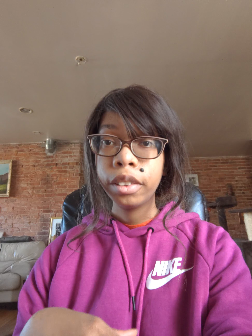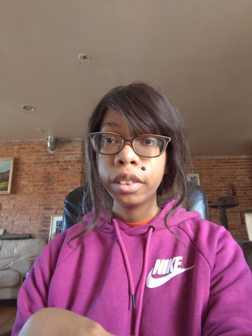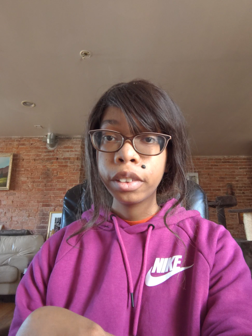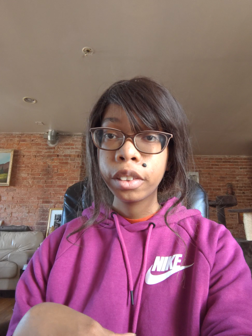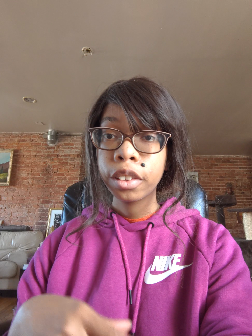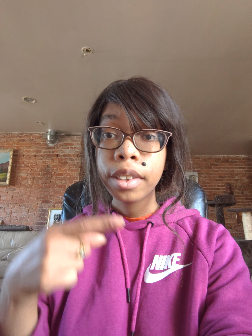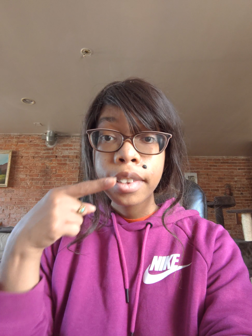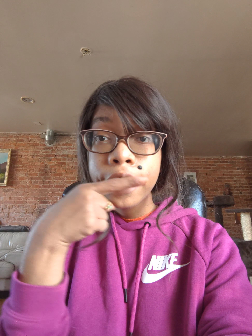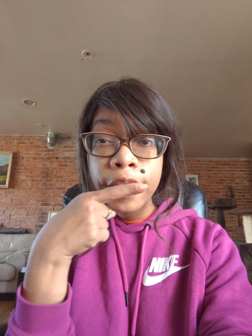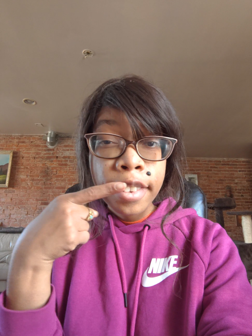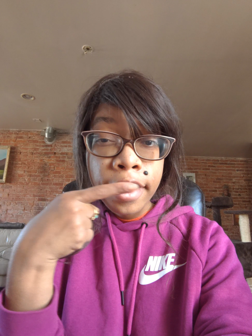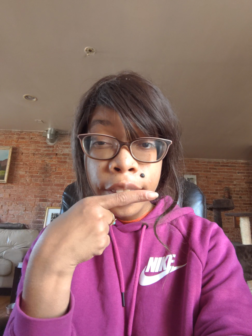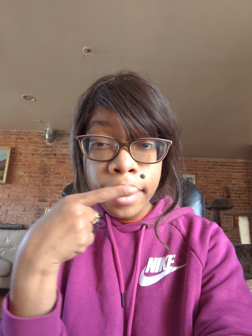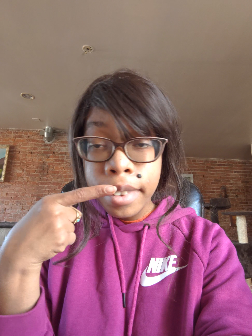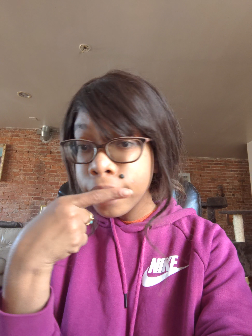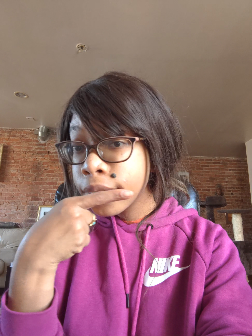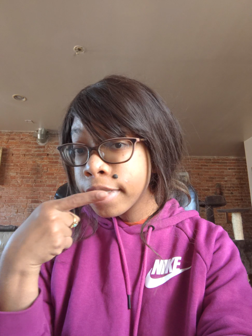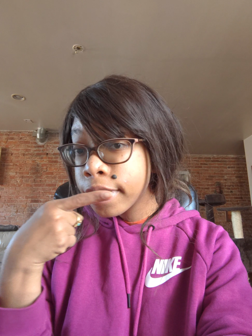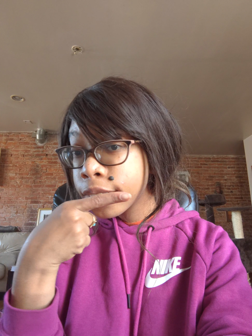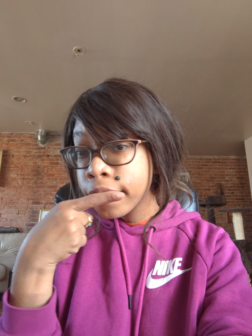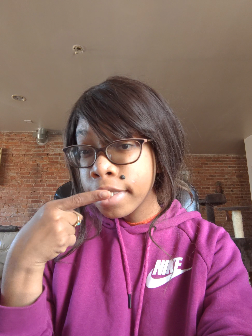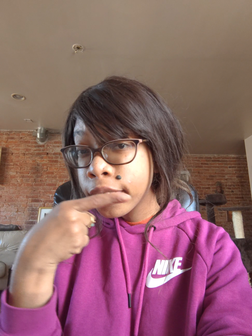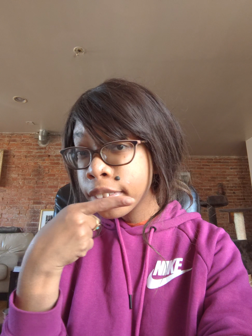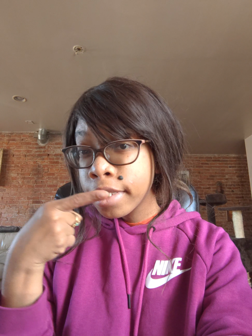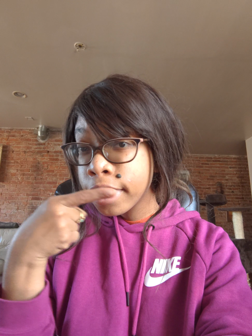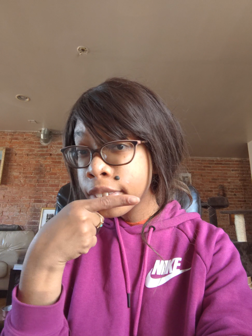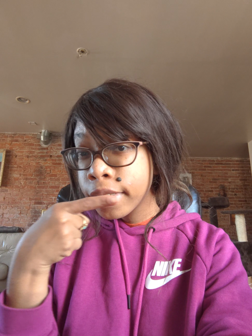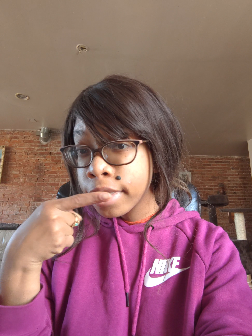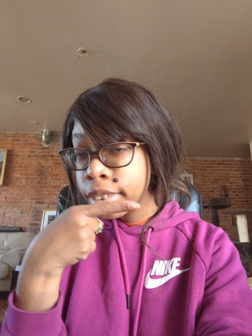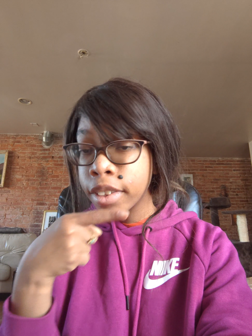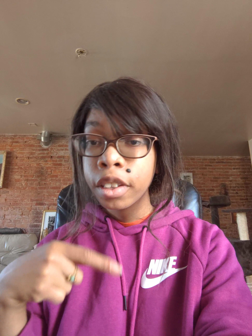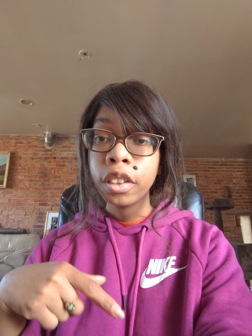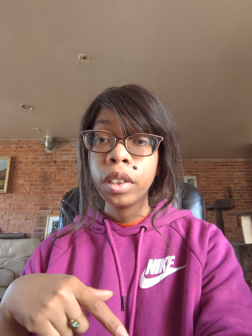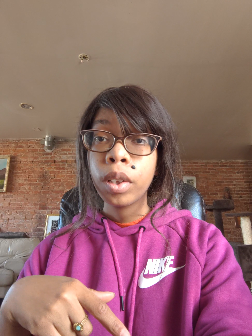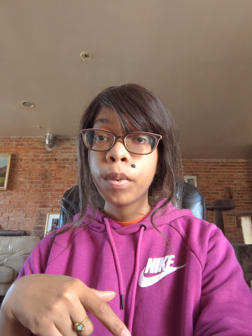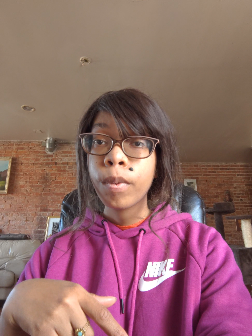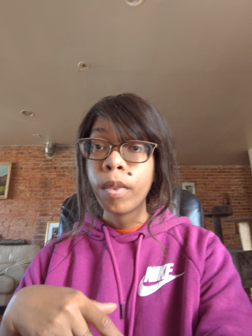toothbrush